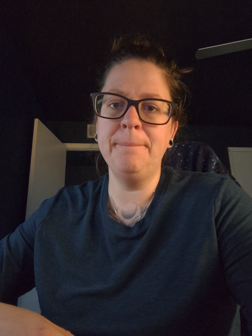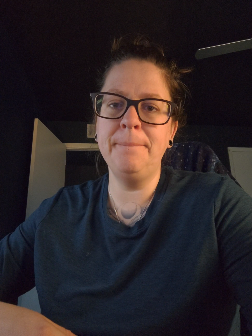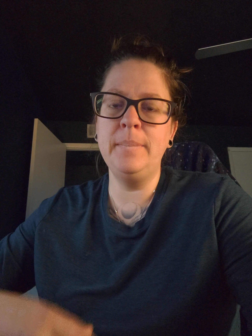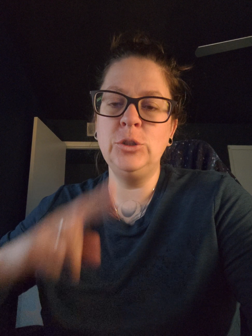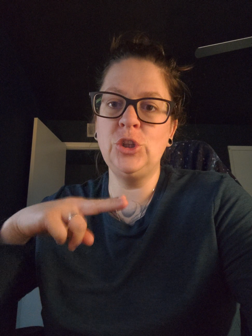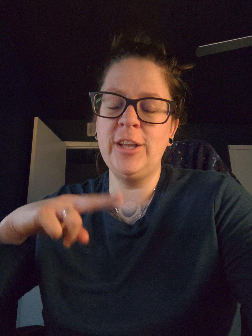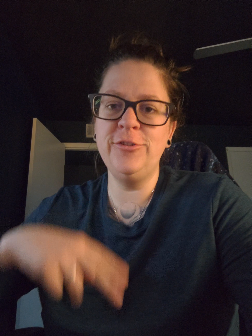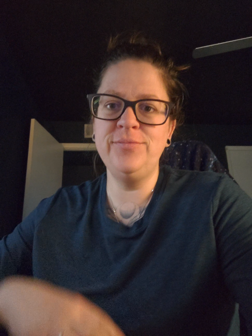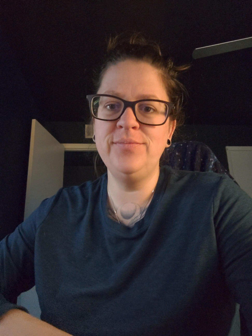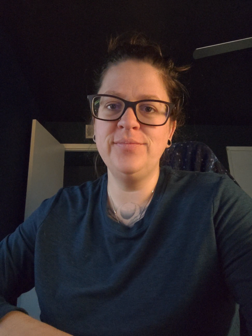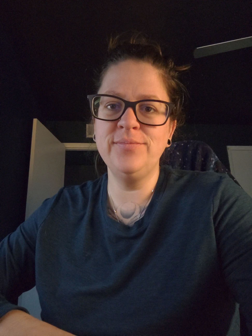chair